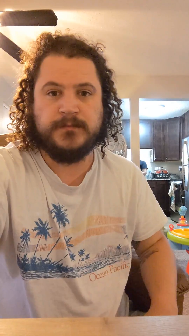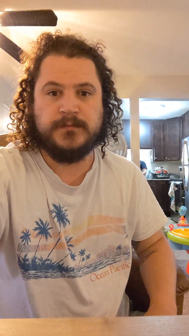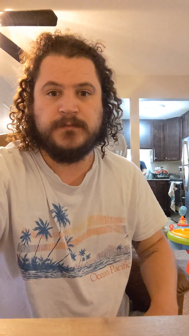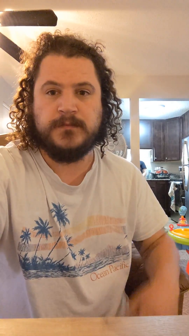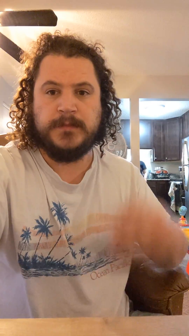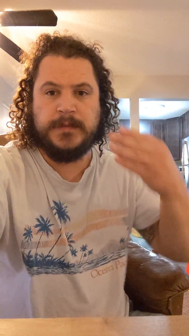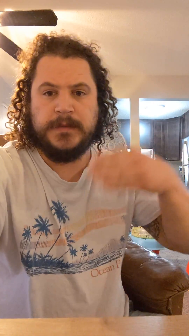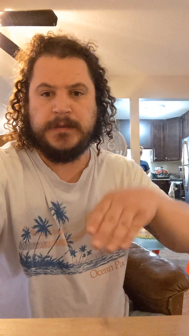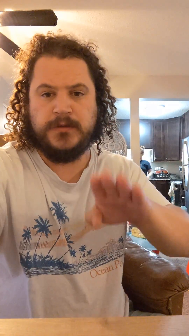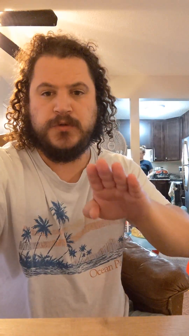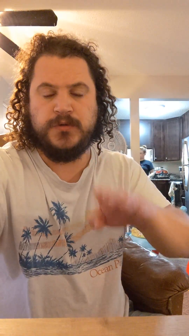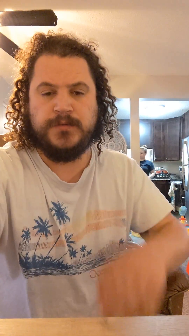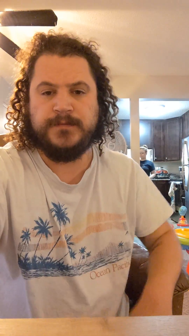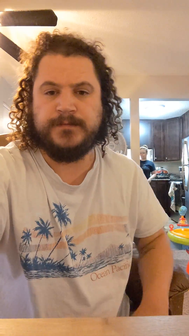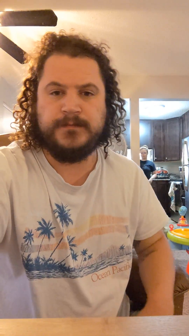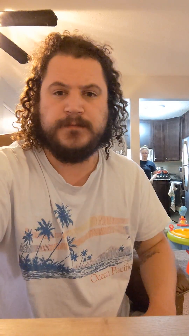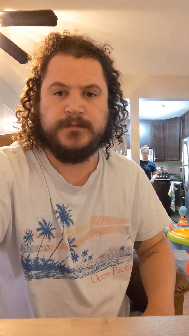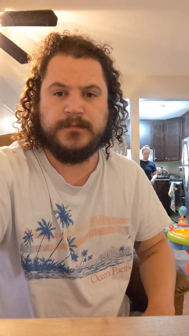enter